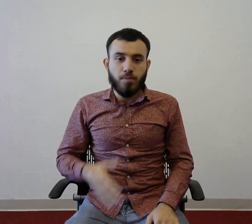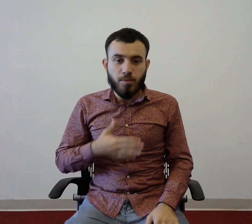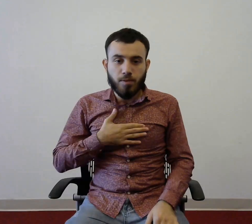mənim